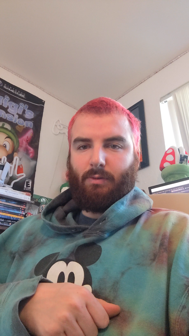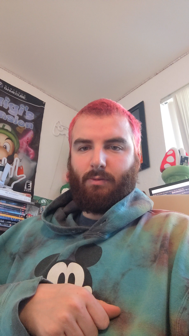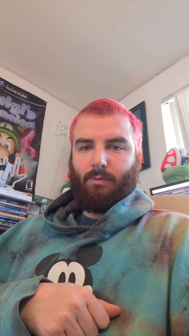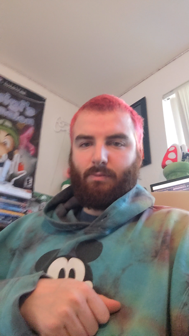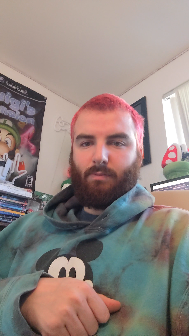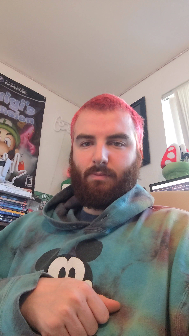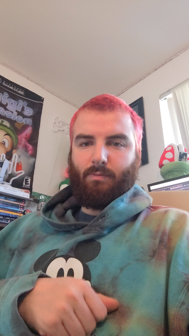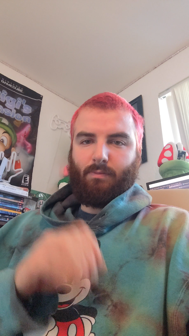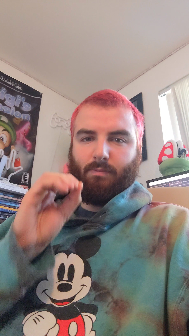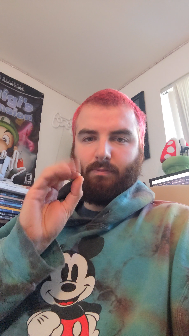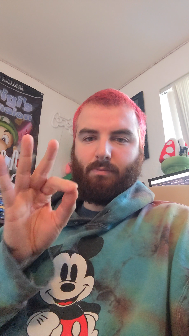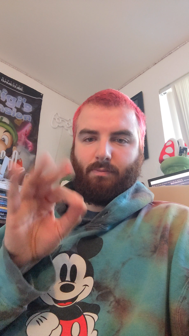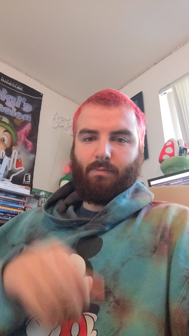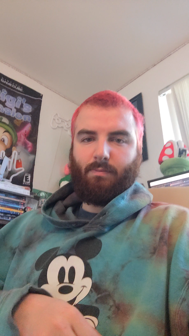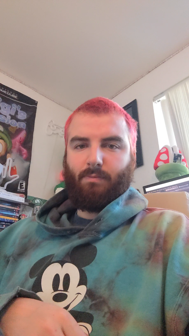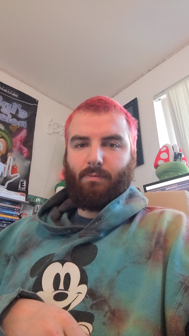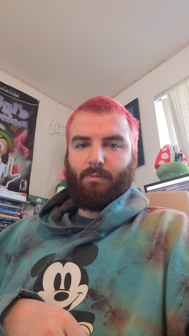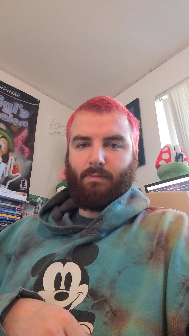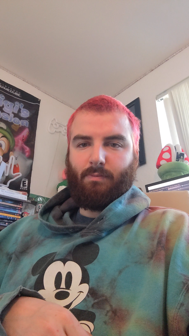of